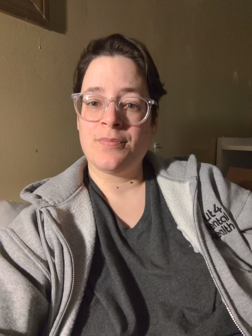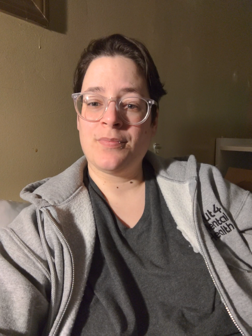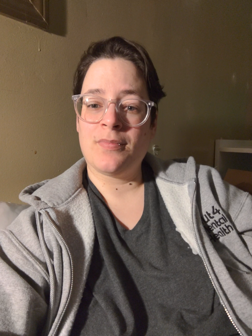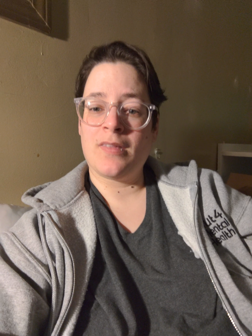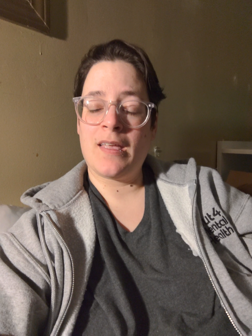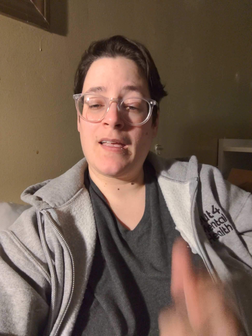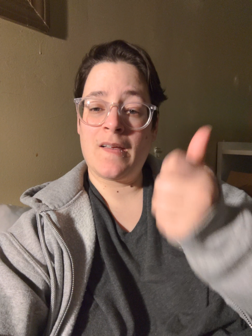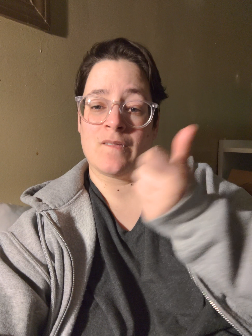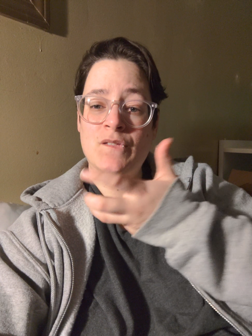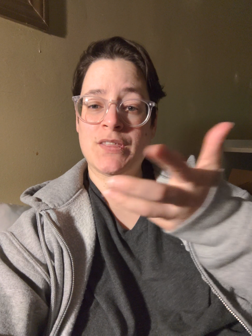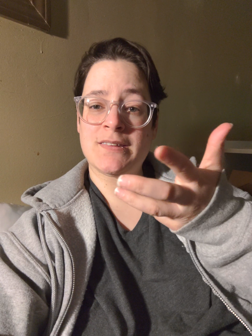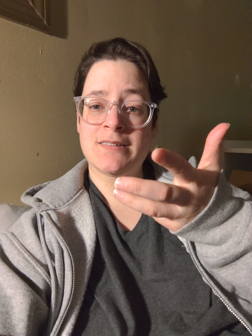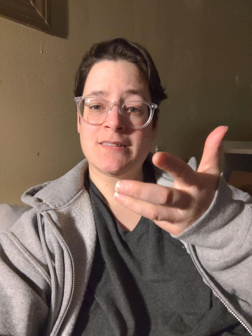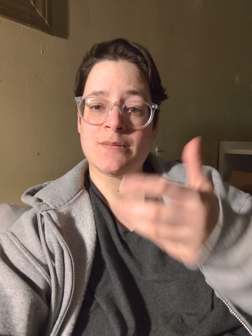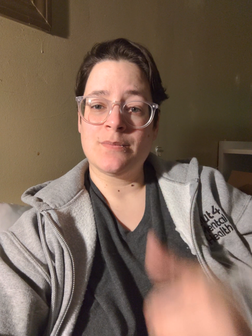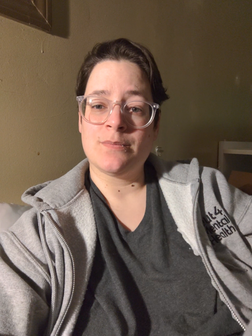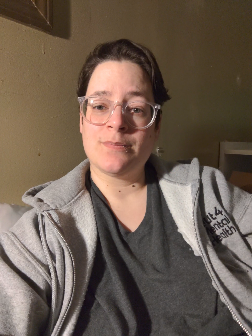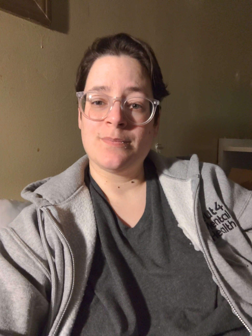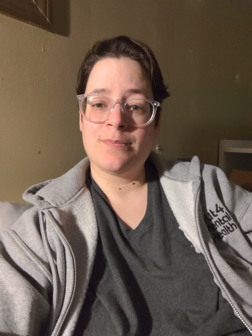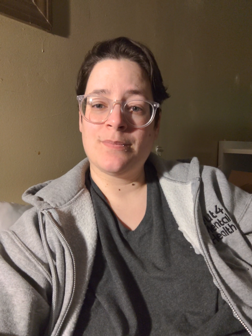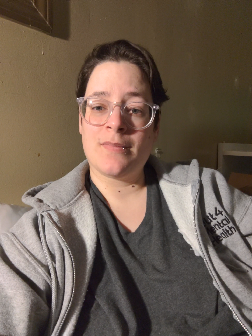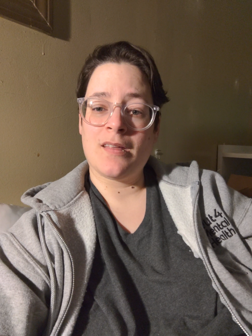every